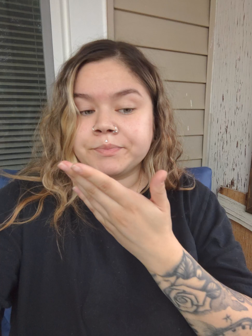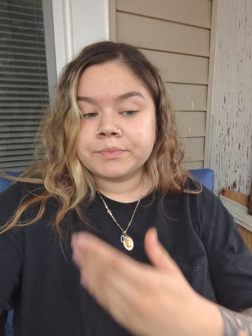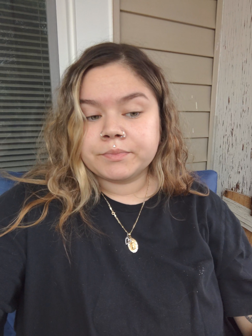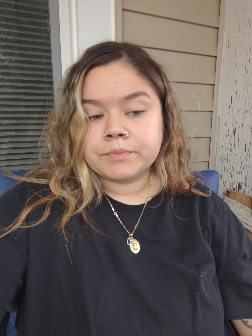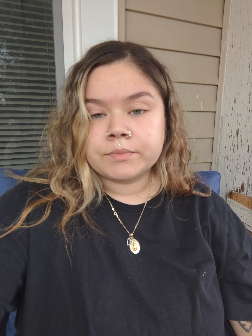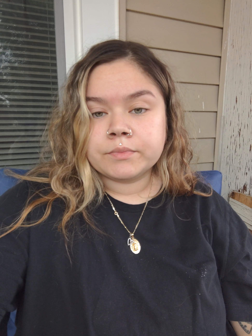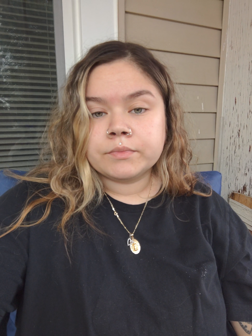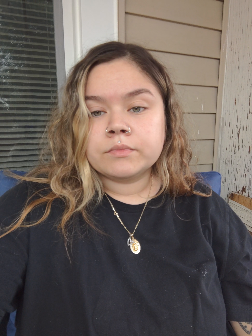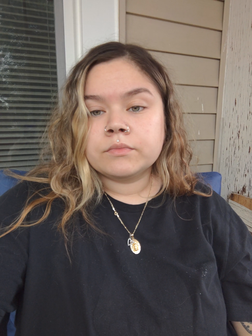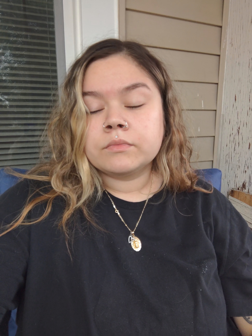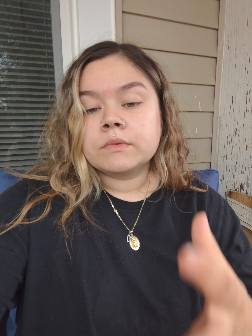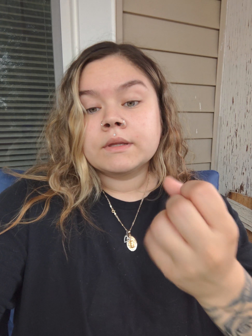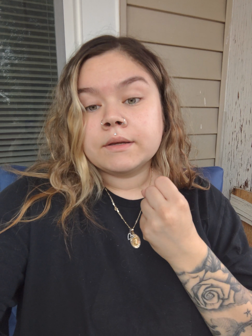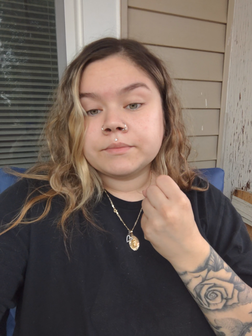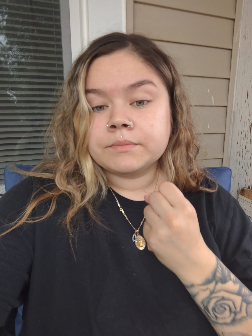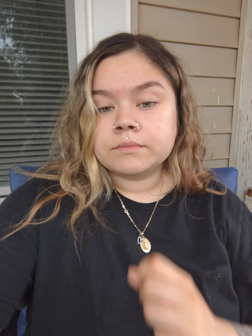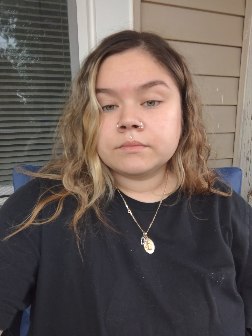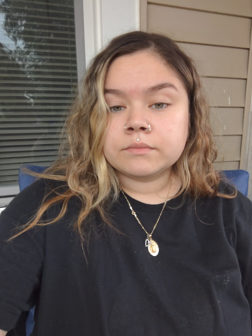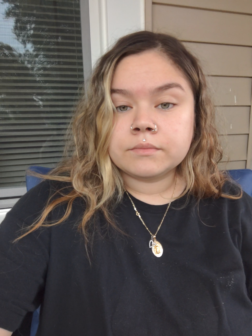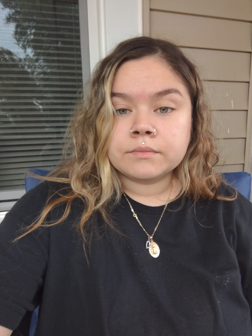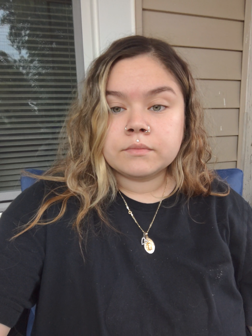get